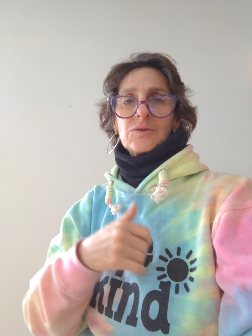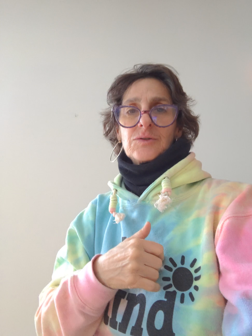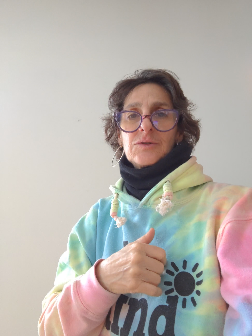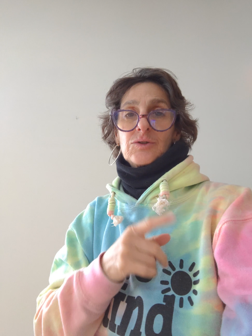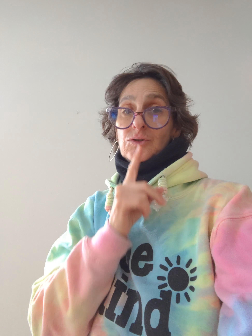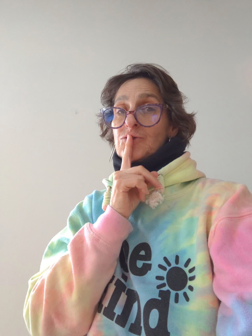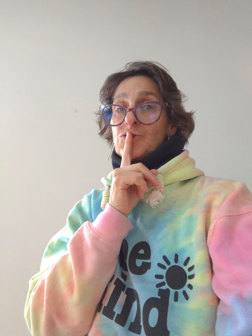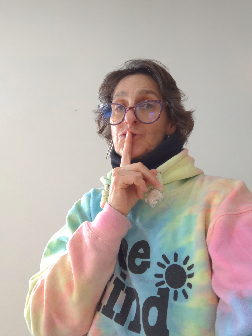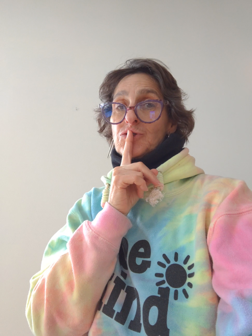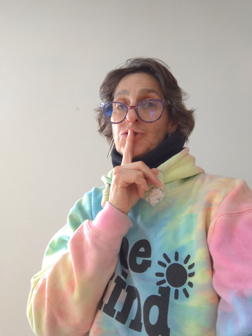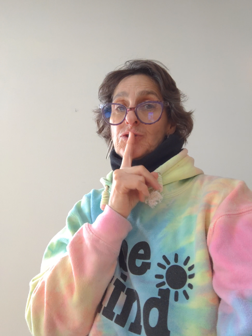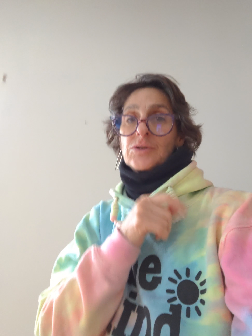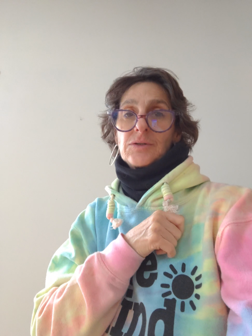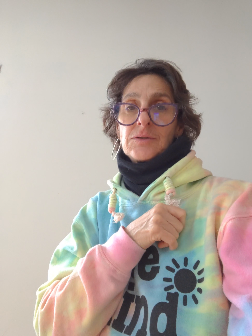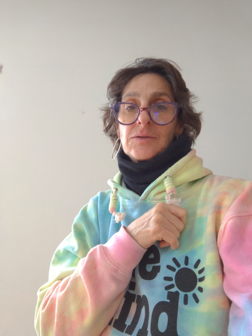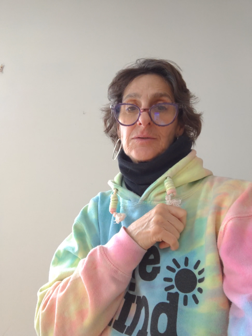shhh